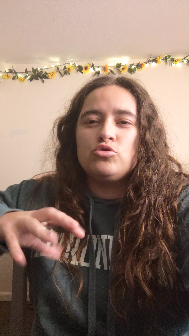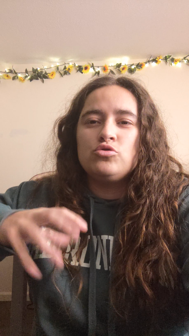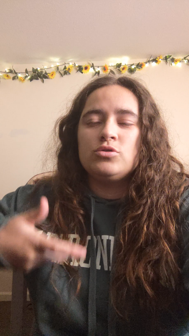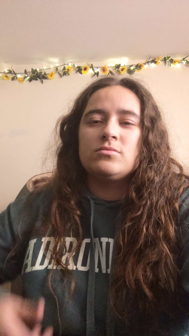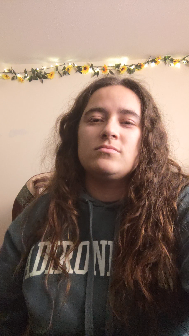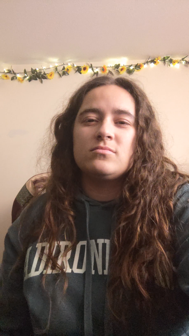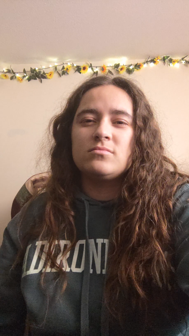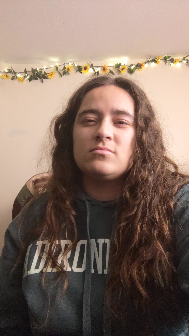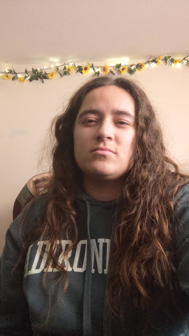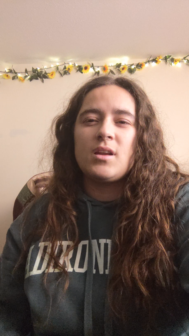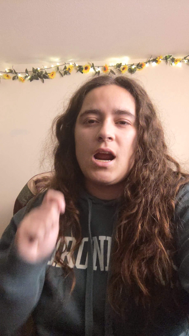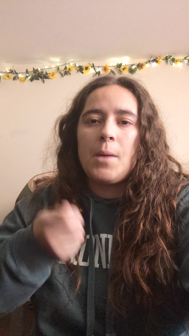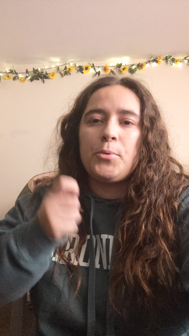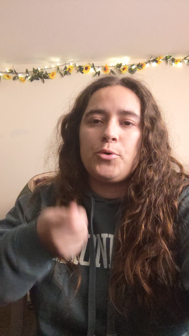hammer